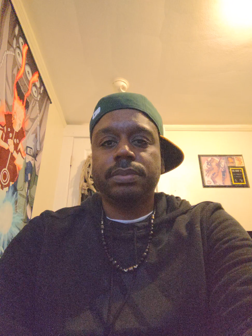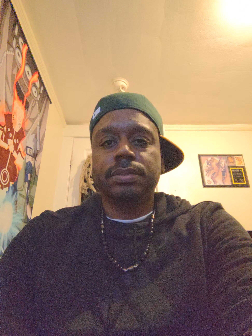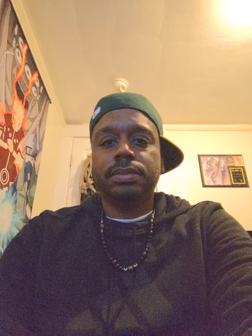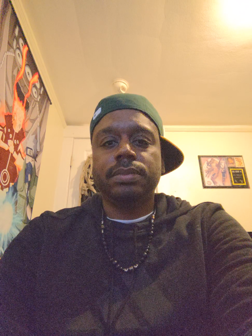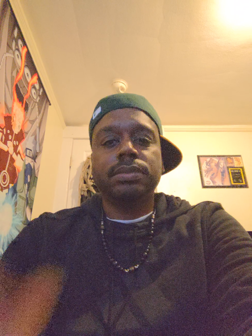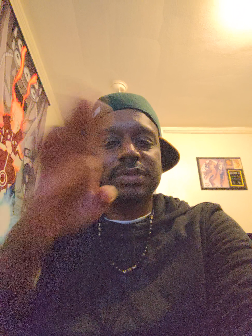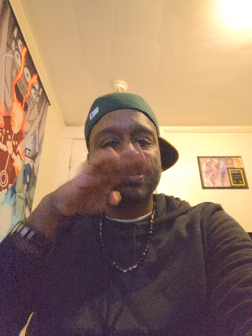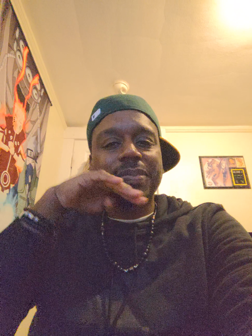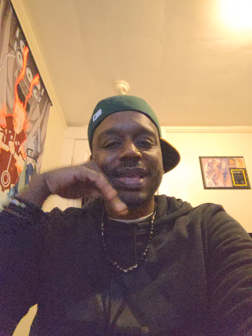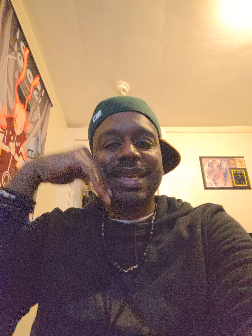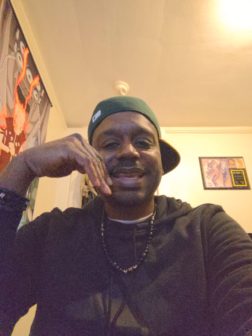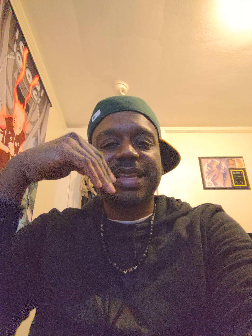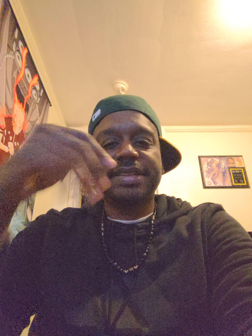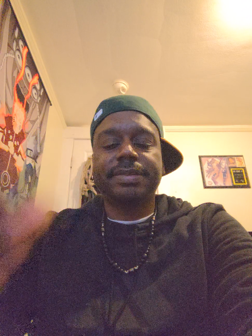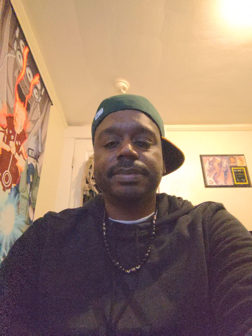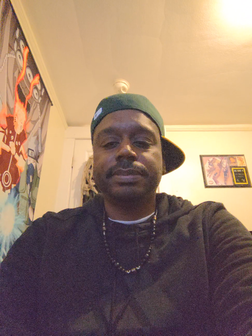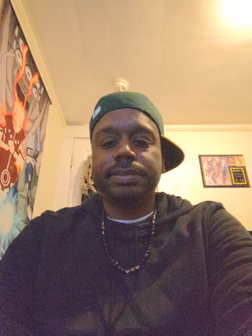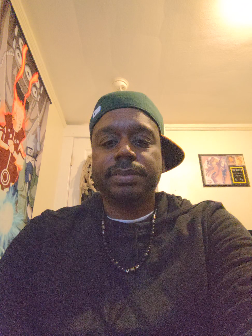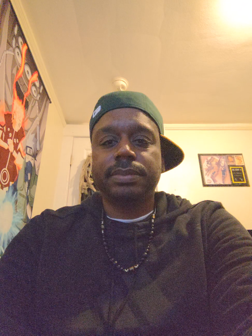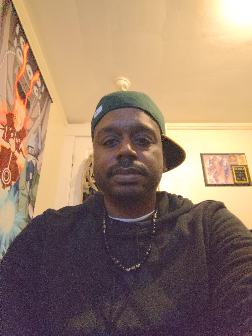smile